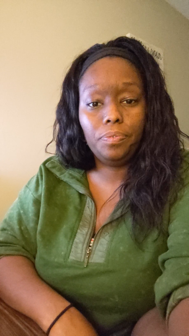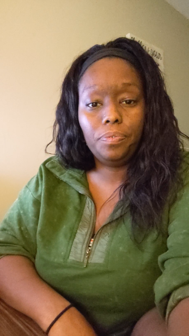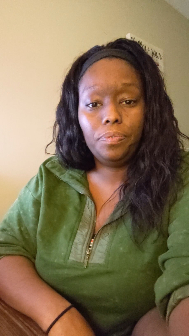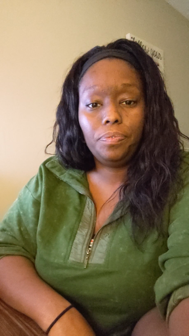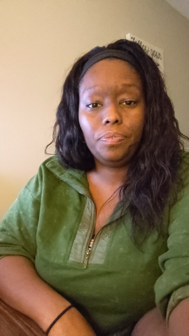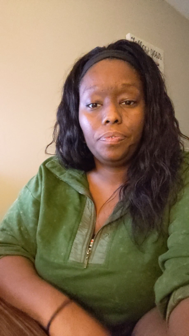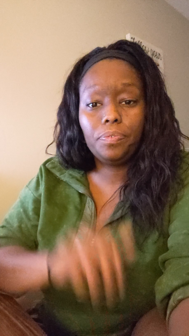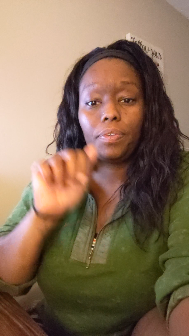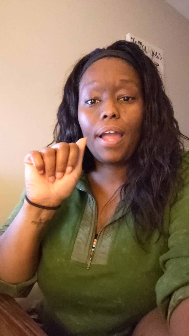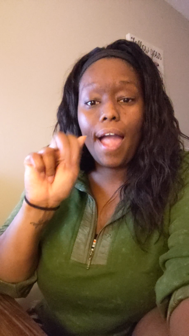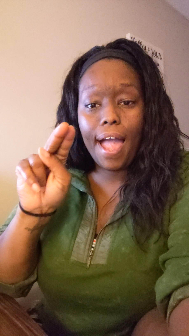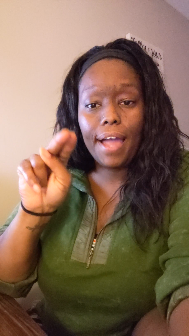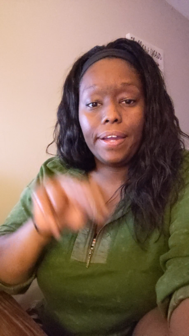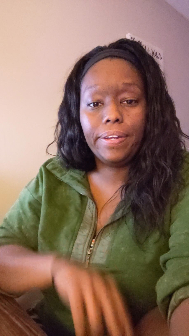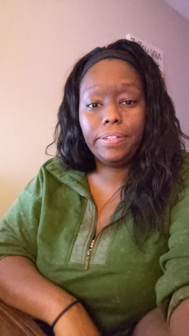an